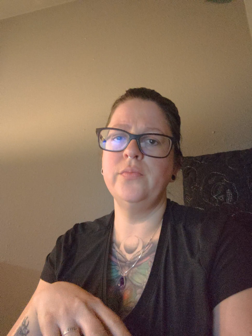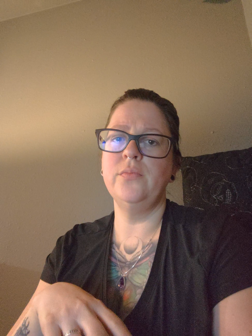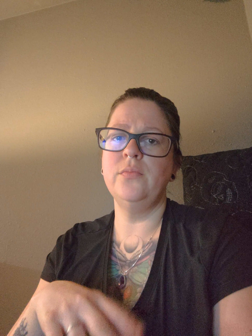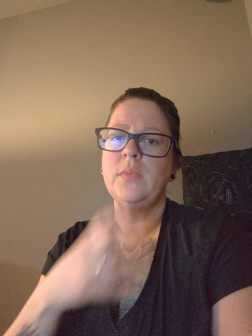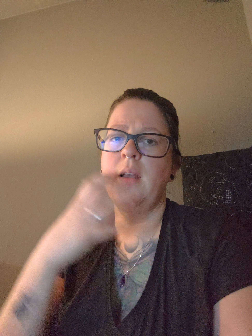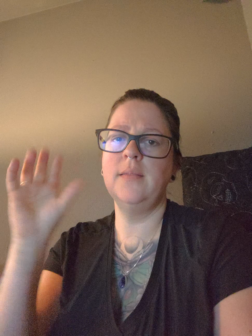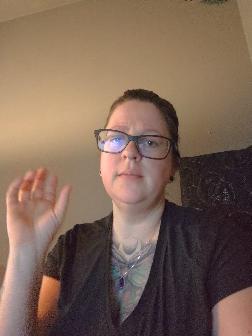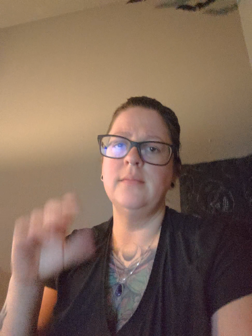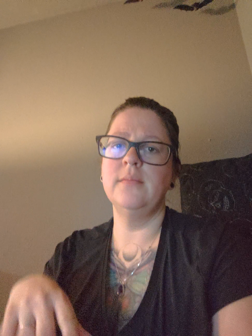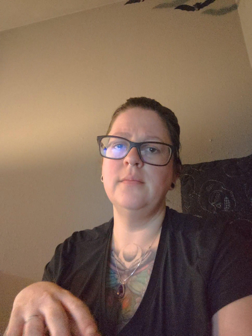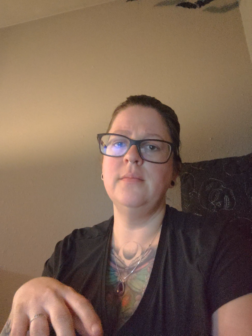hot